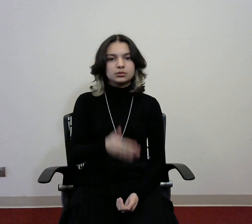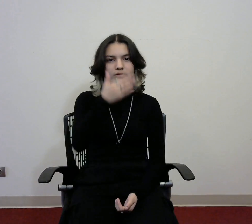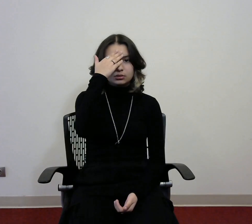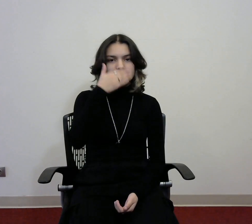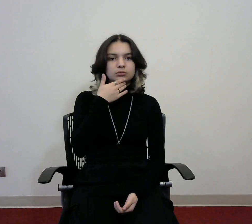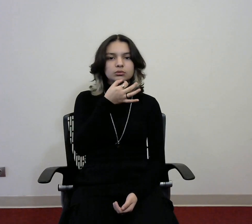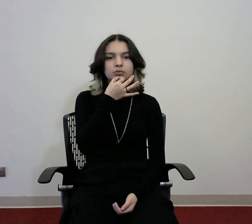yazda